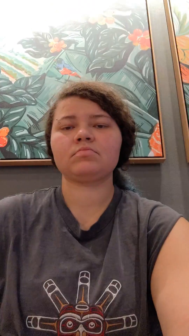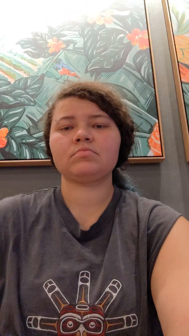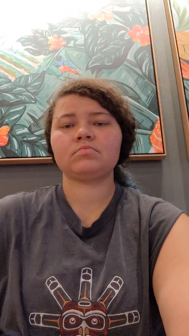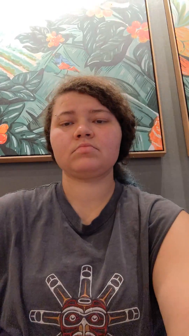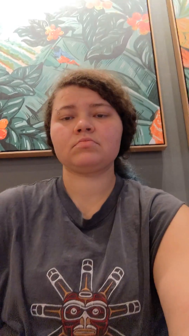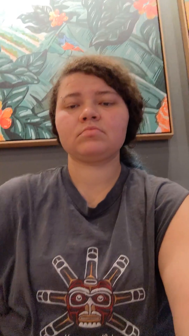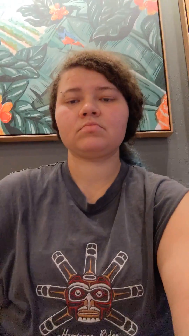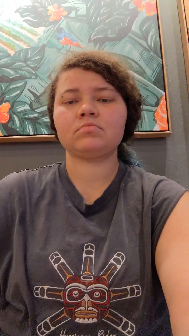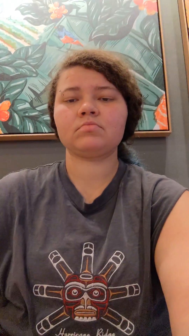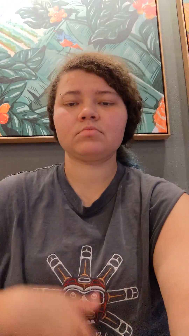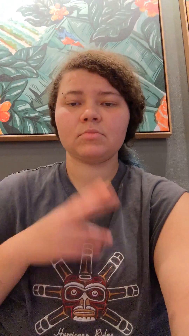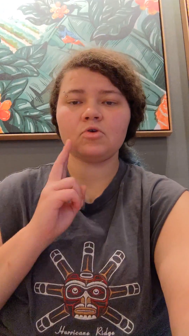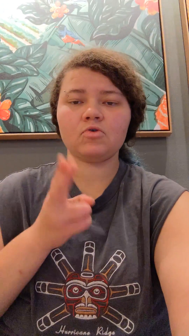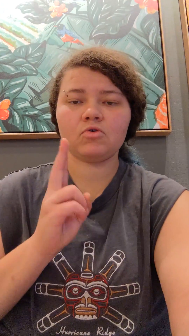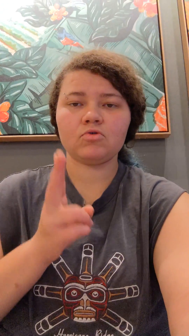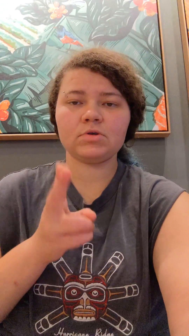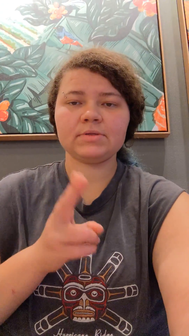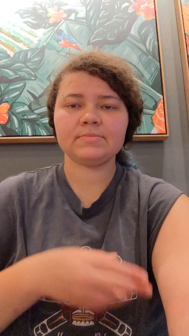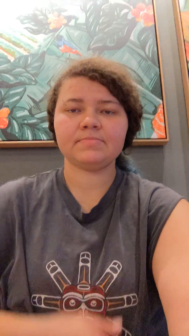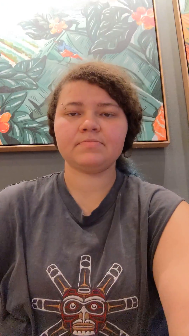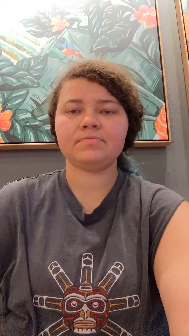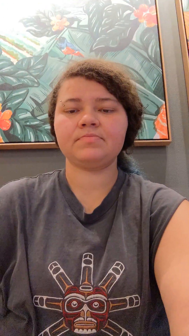hurry